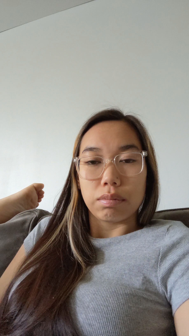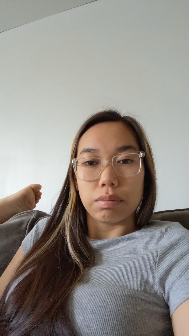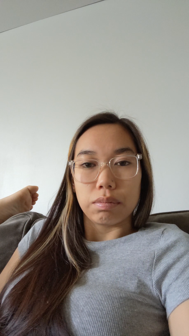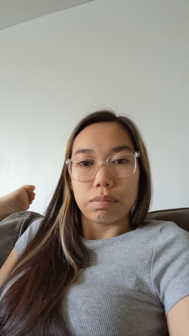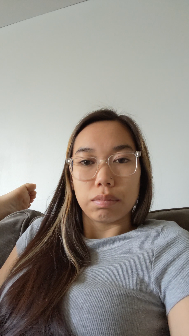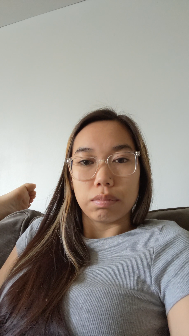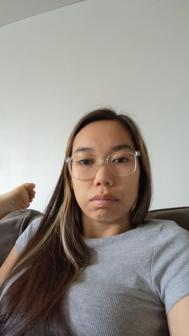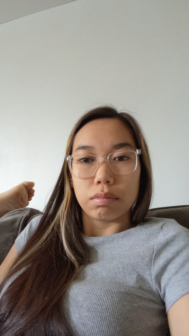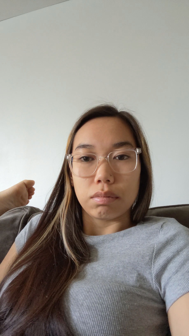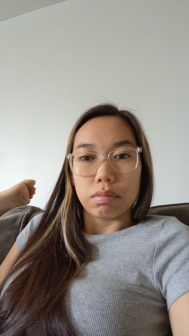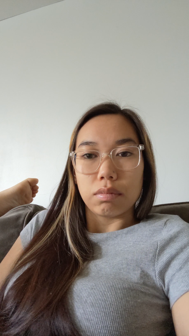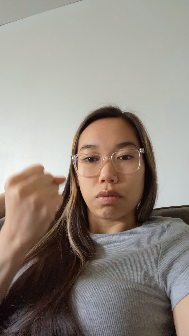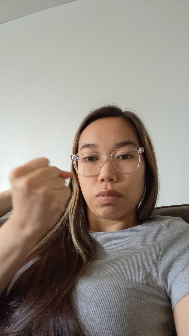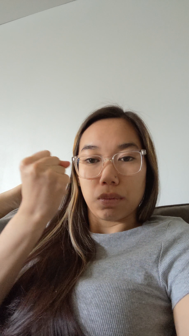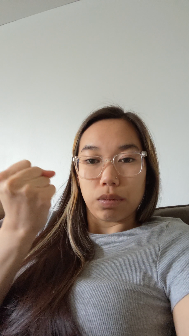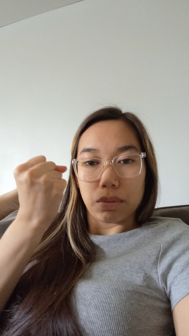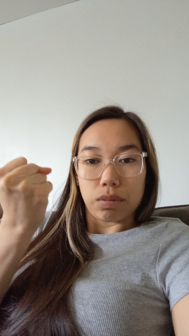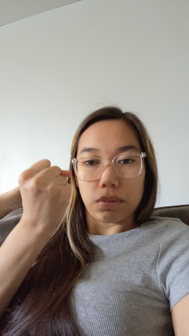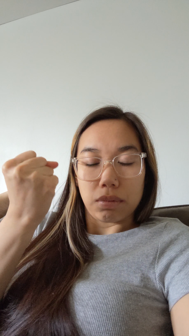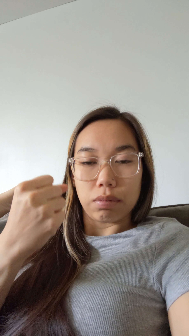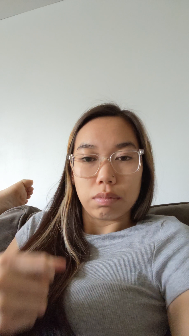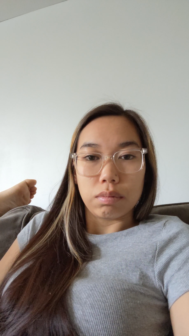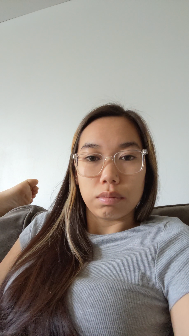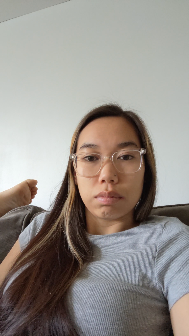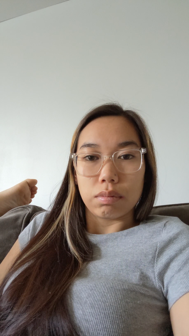hold